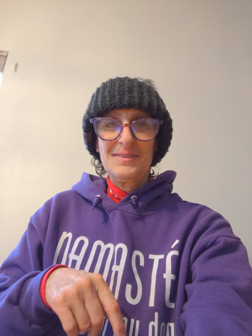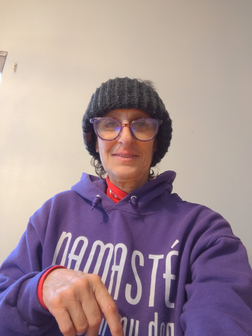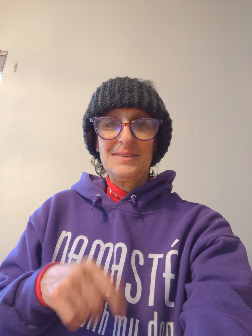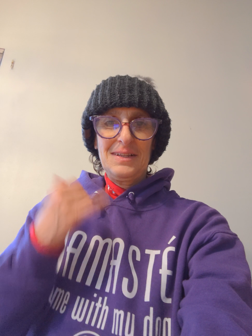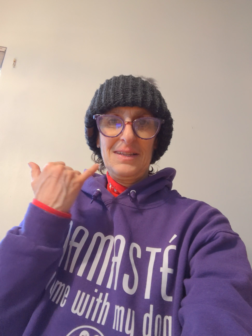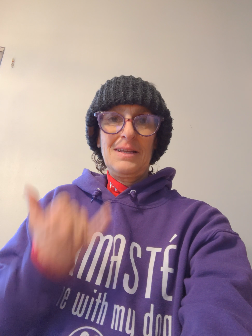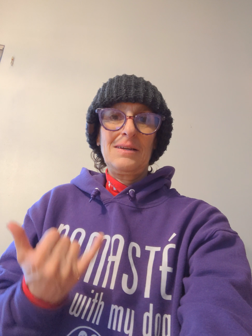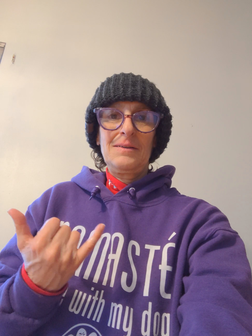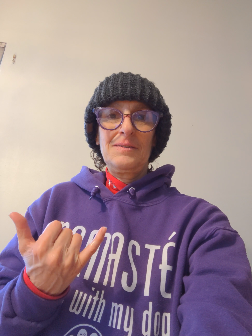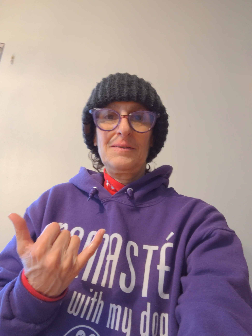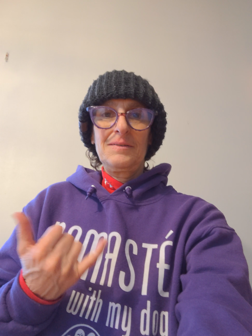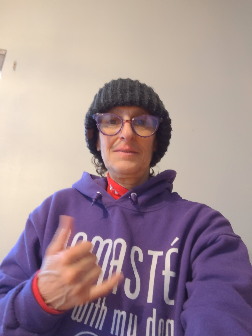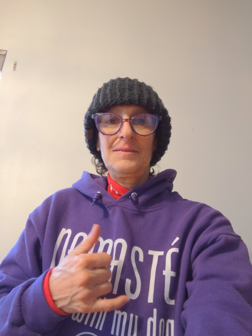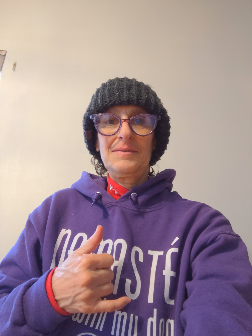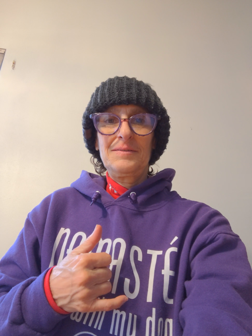now